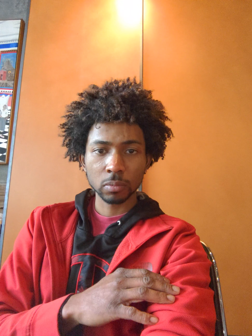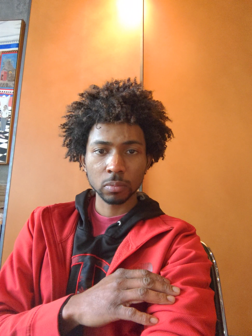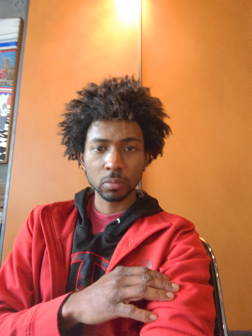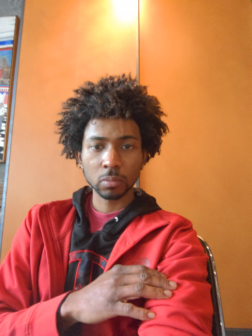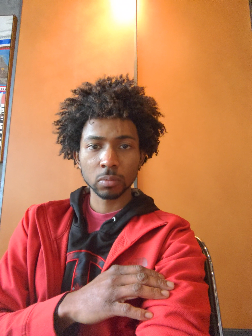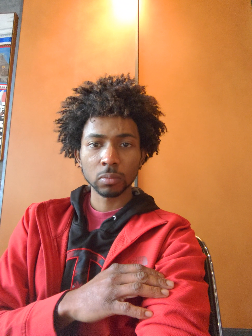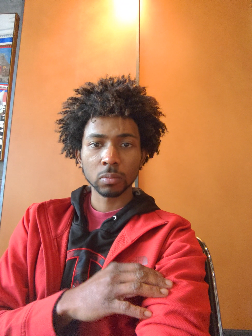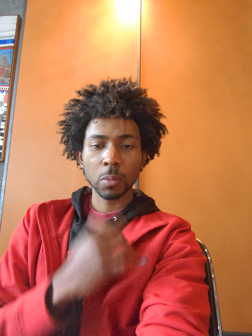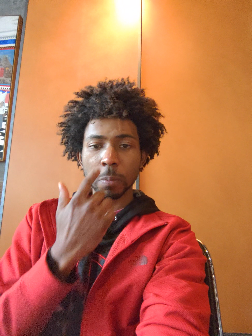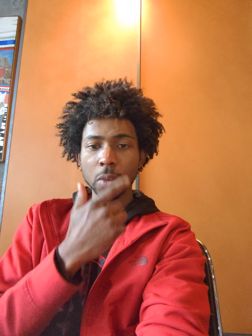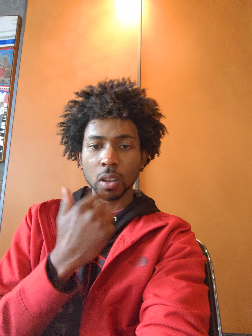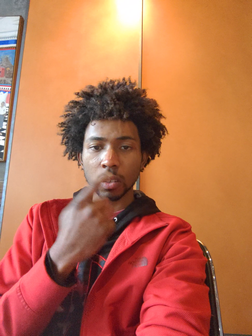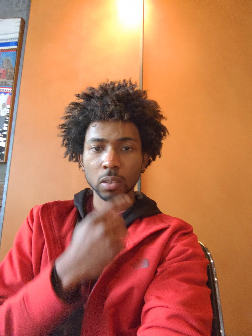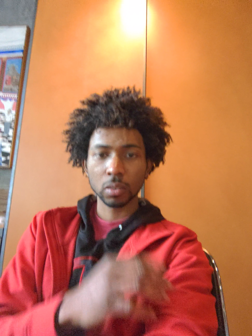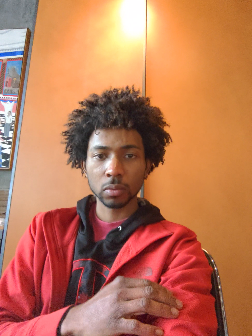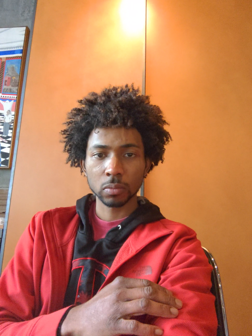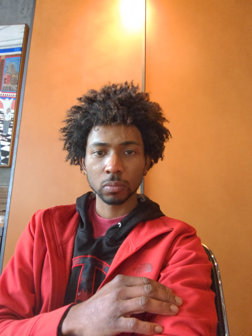mouth